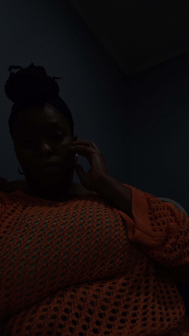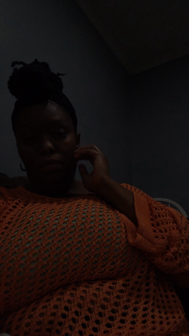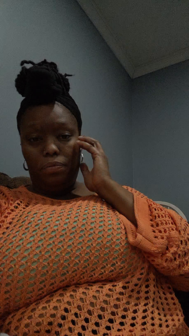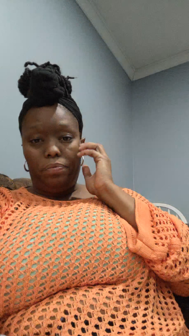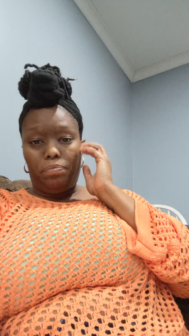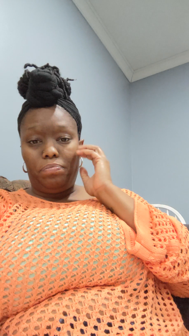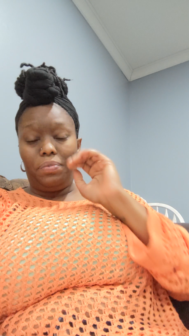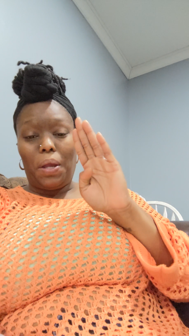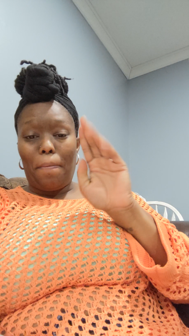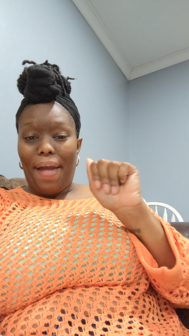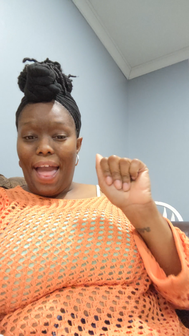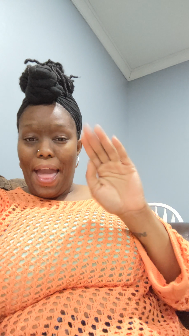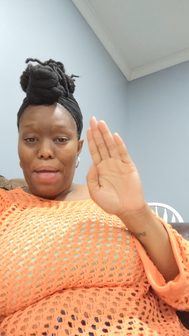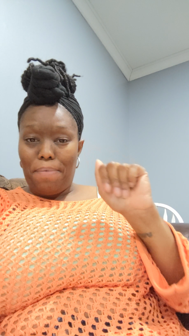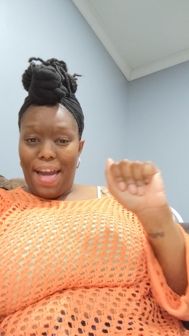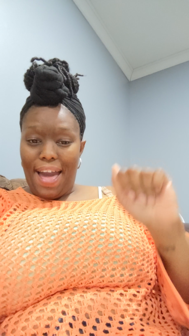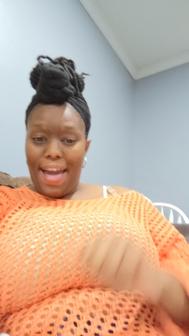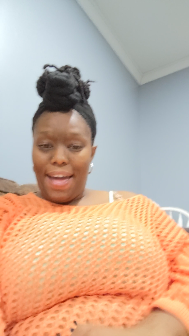baa baa